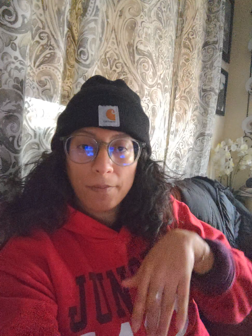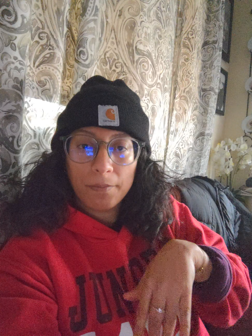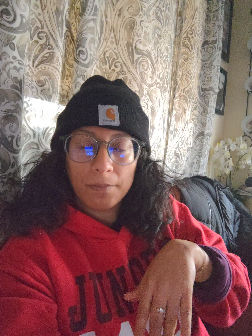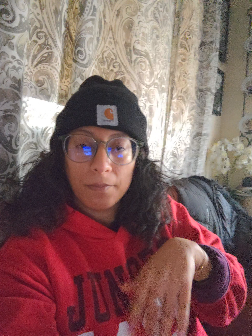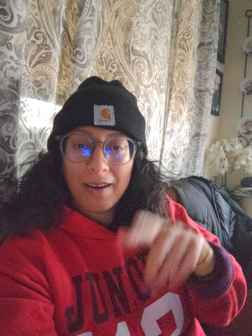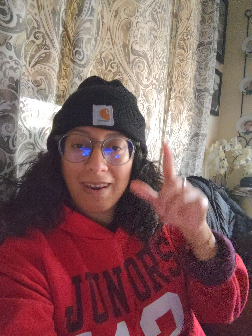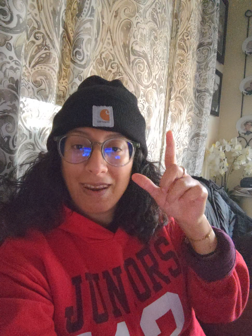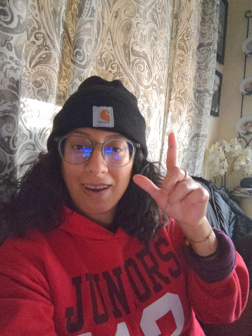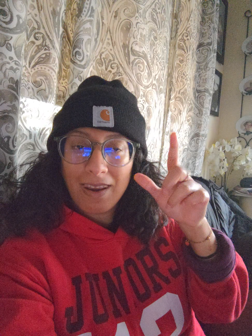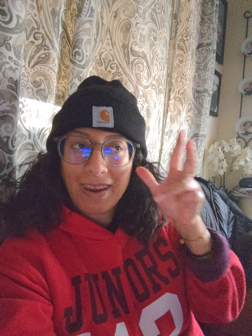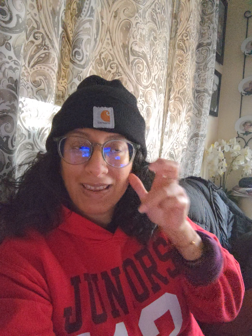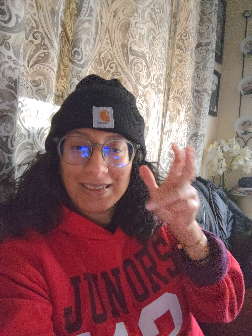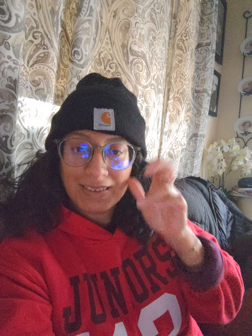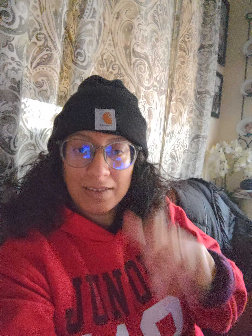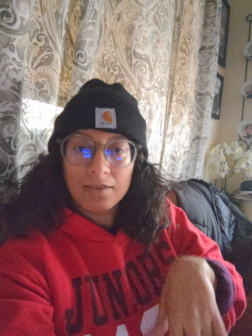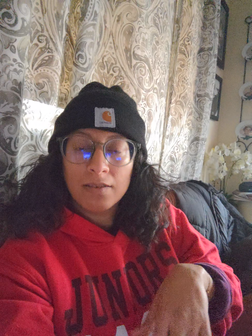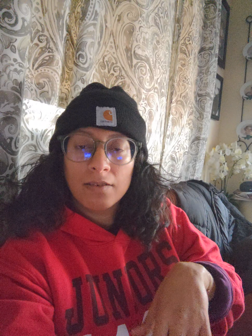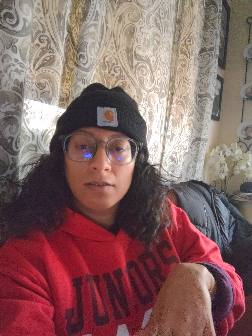listen